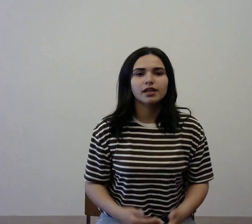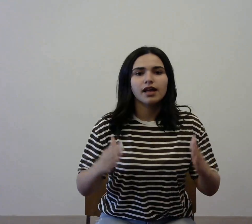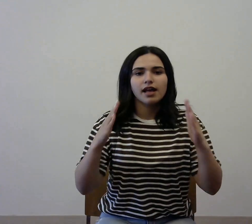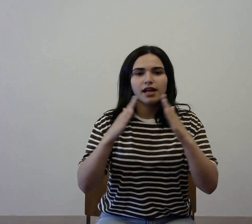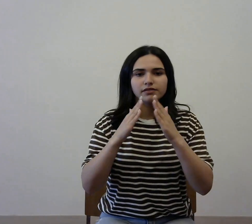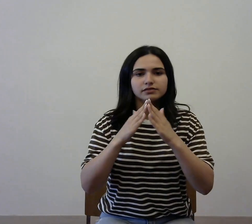ev